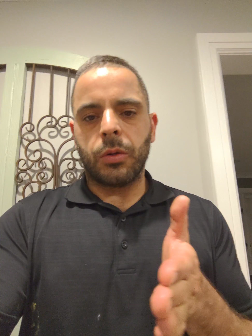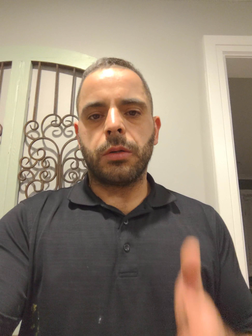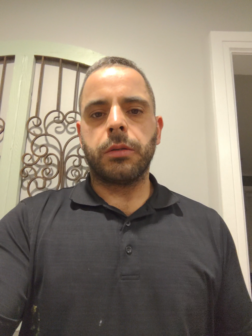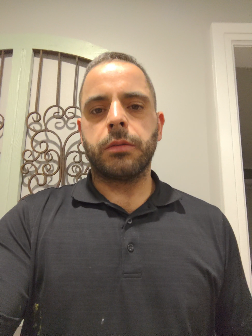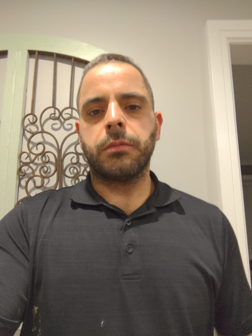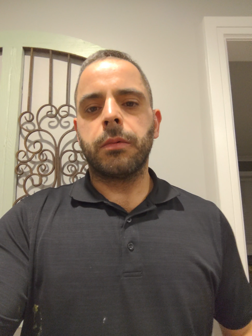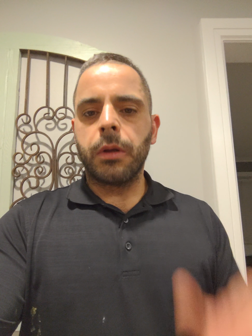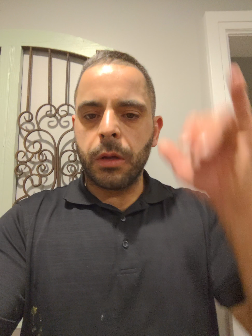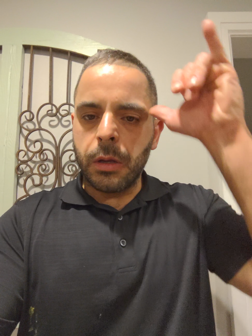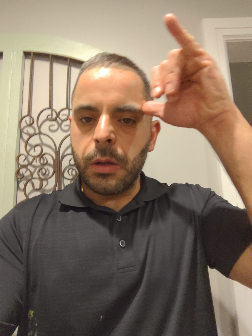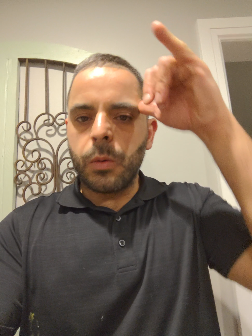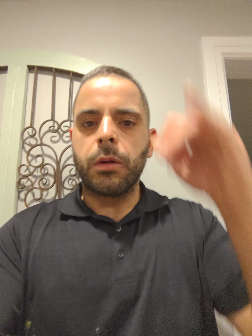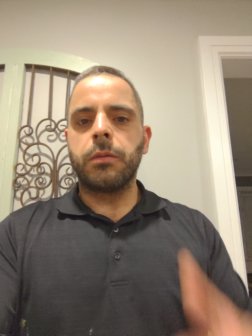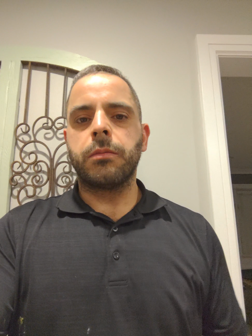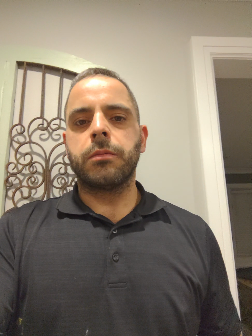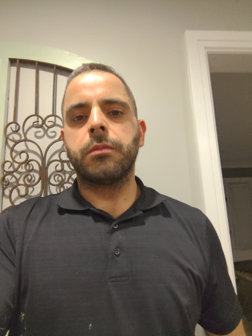cow